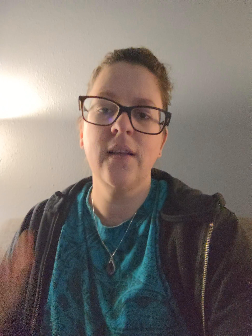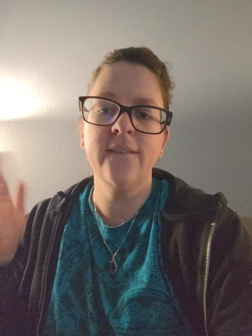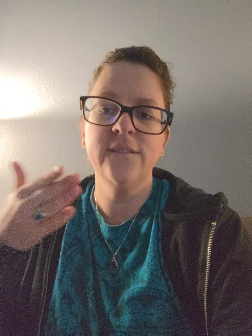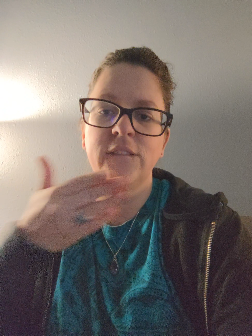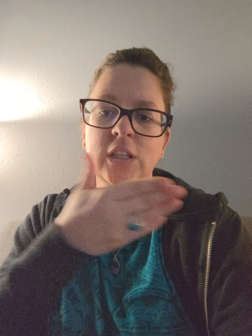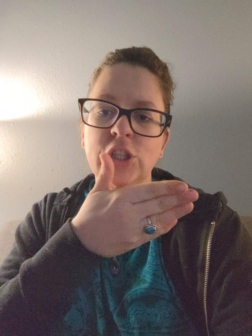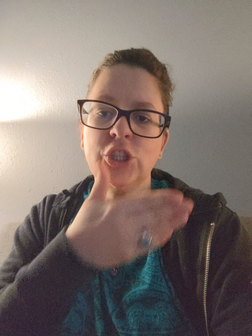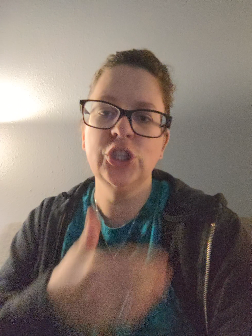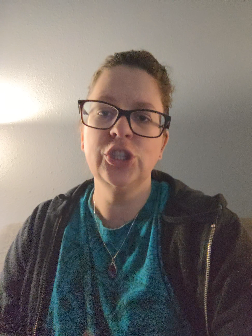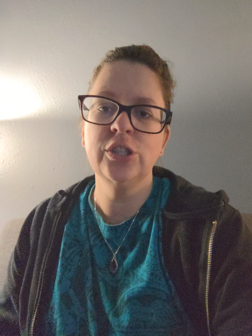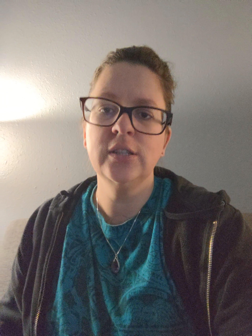fish